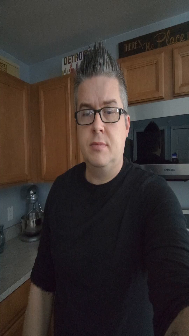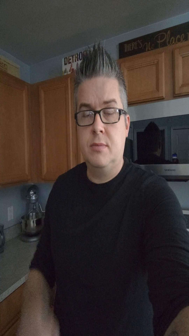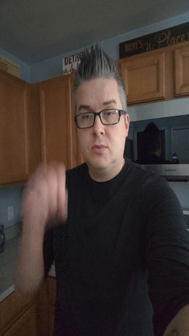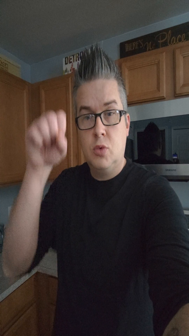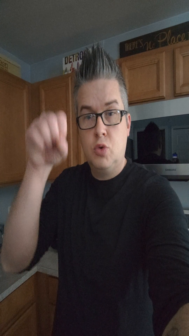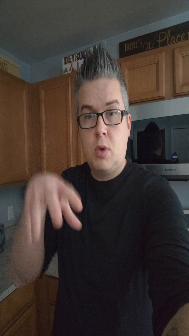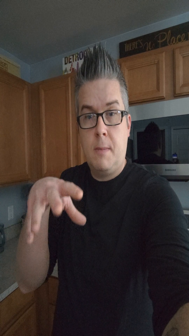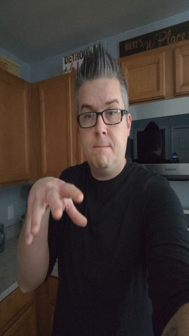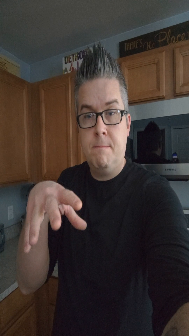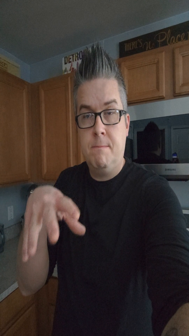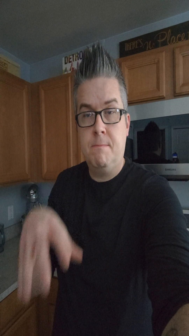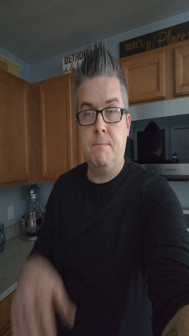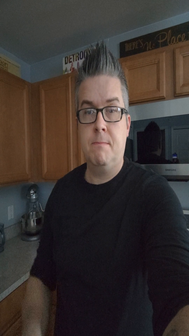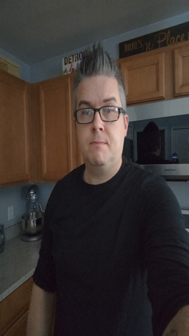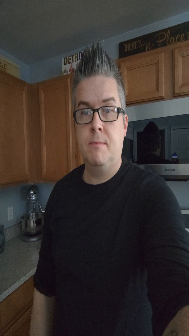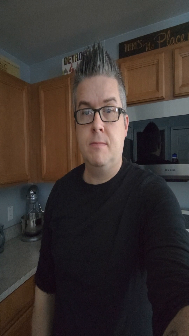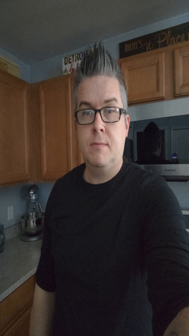drop